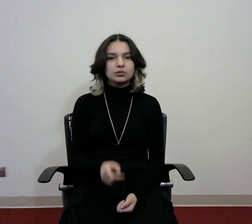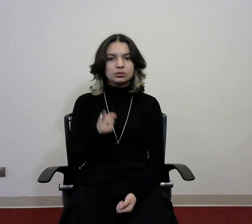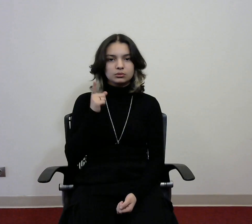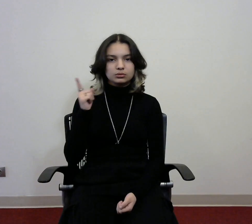O